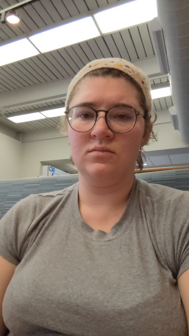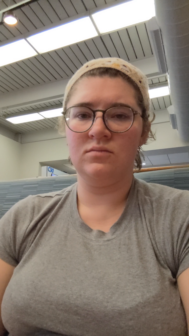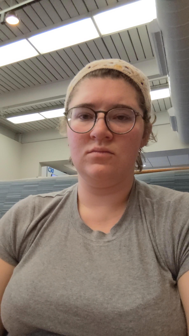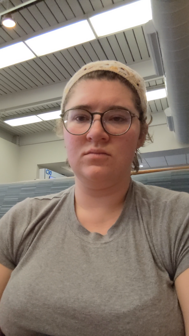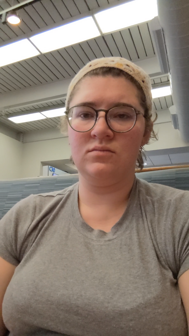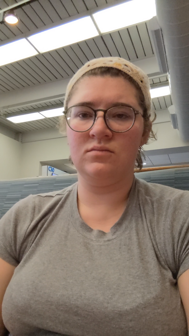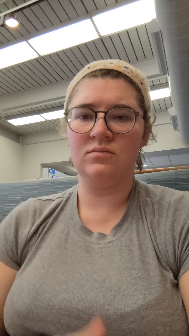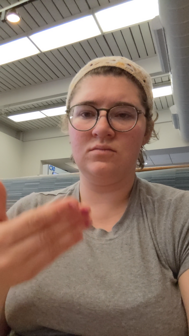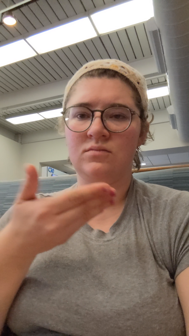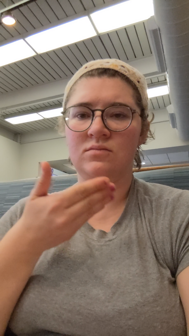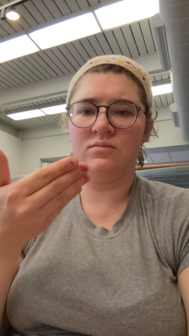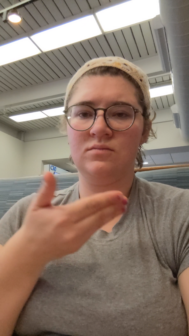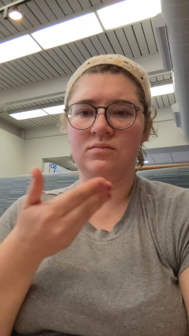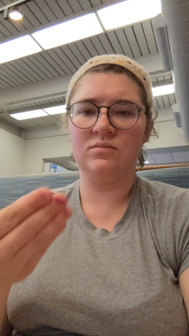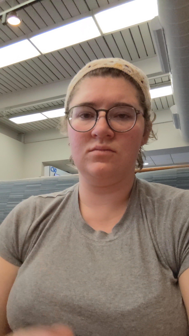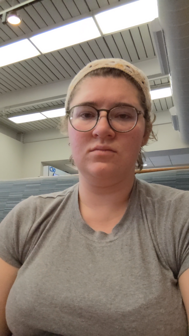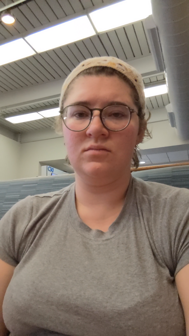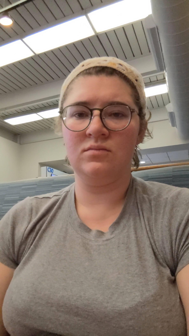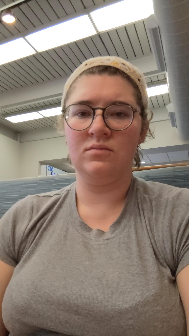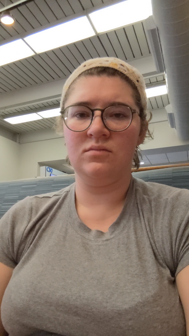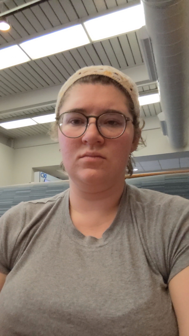baby